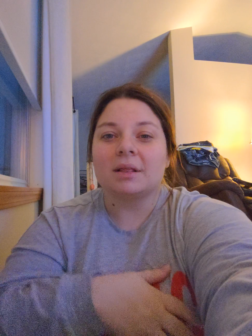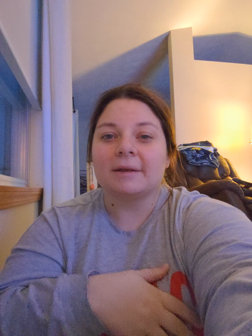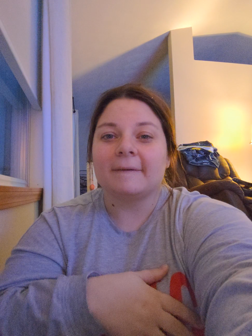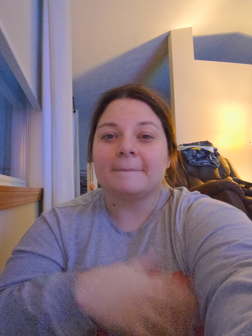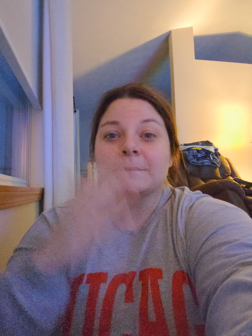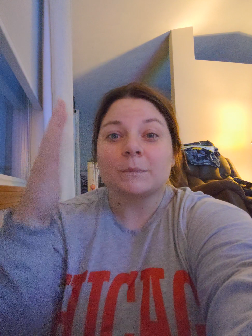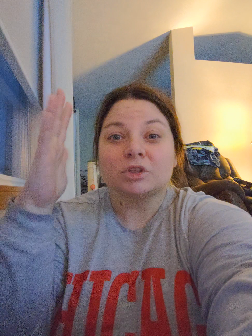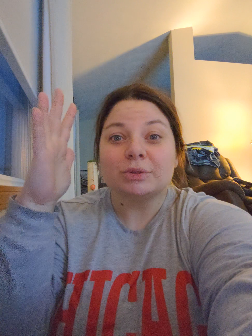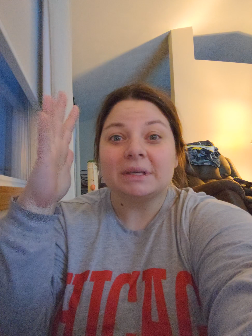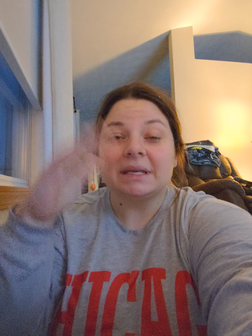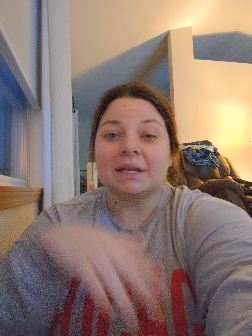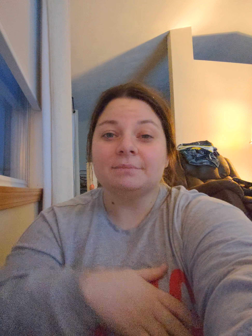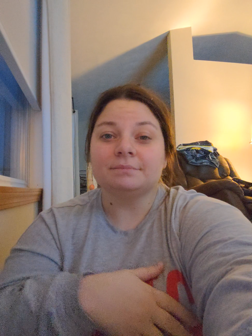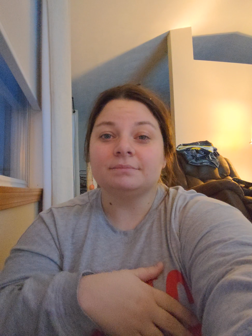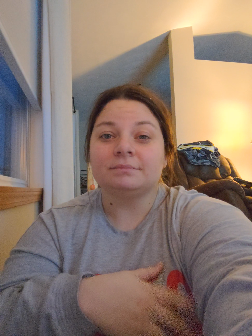tree